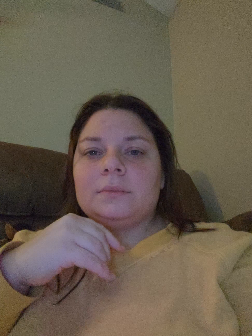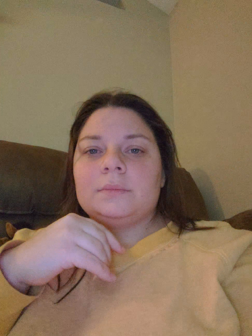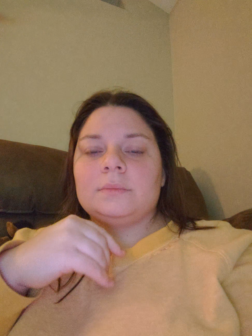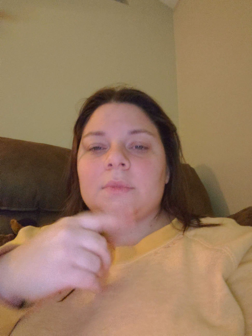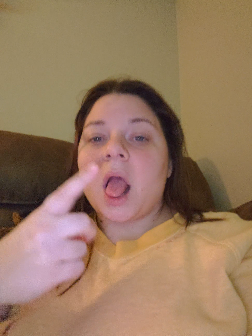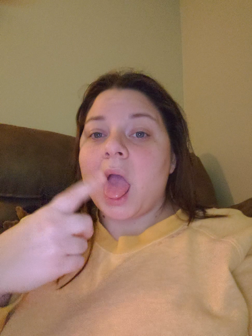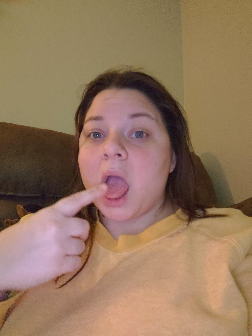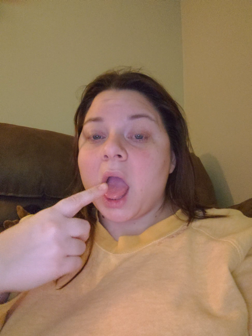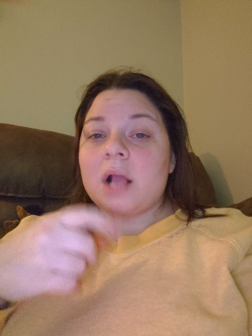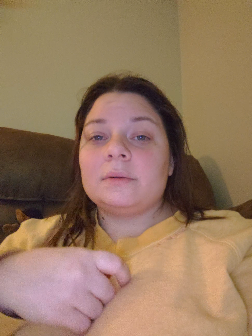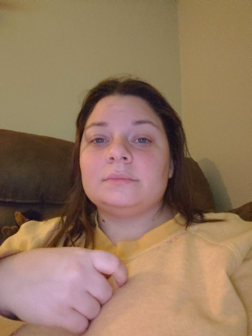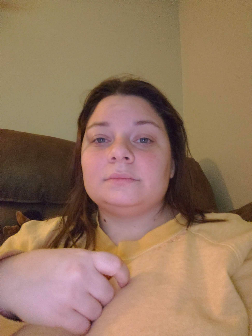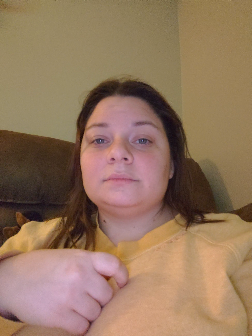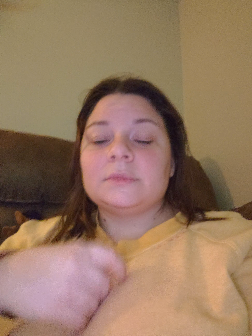tongue